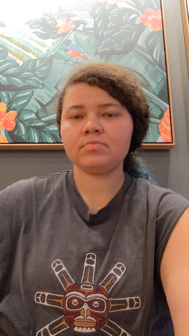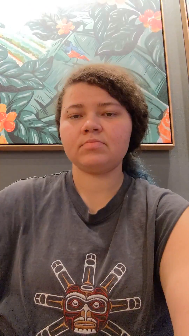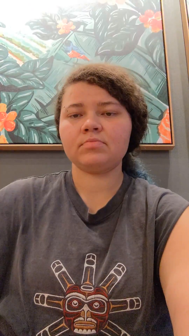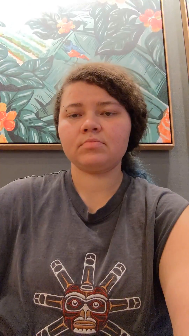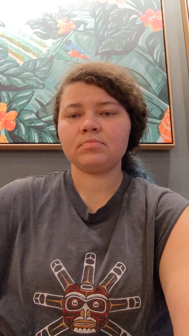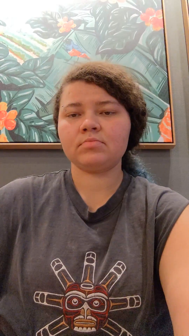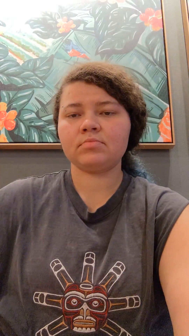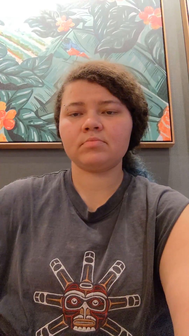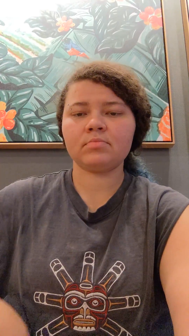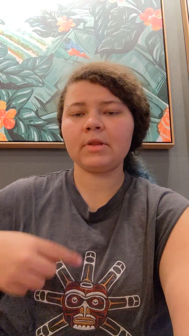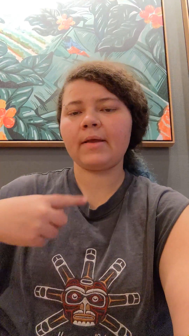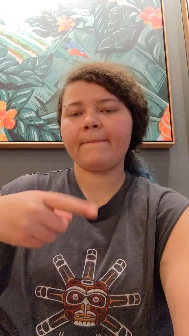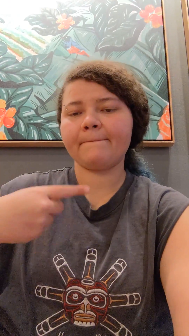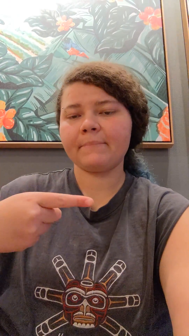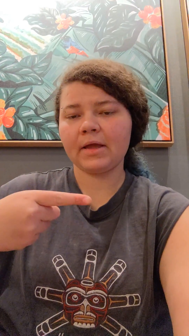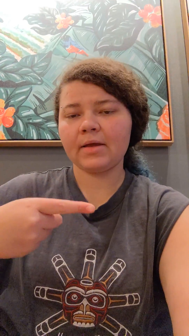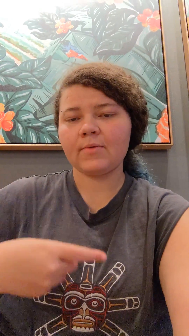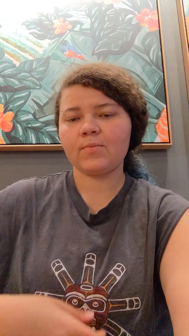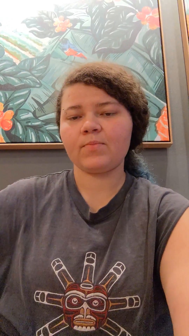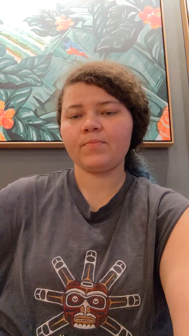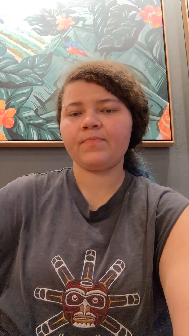about